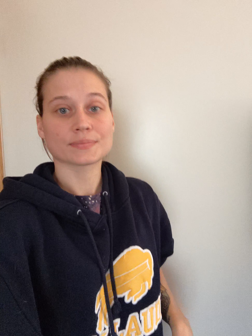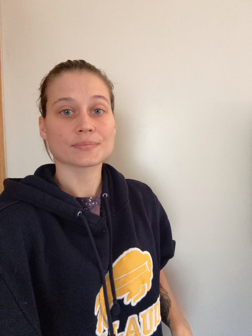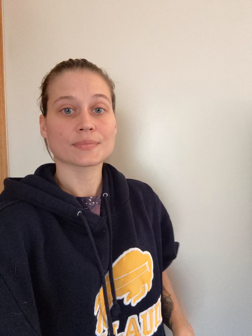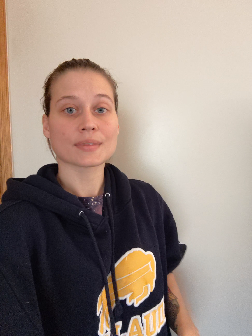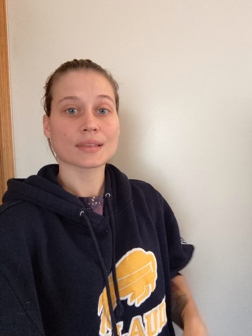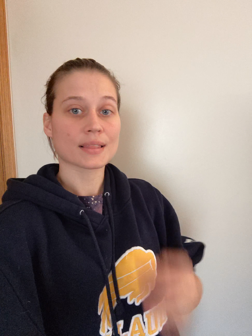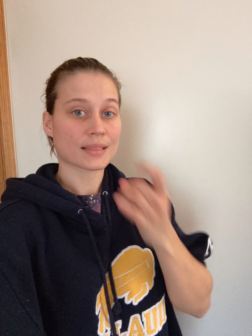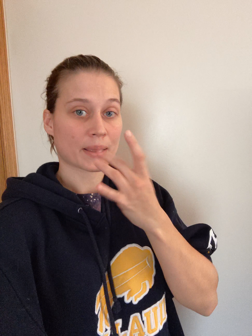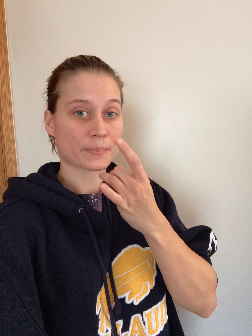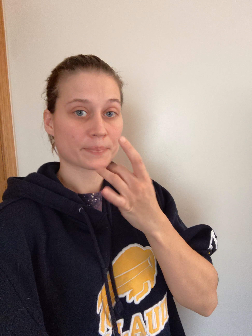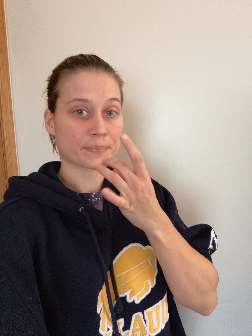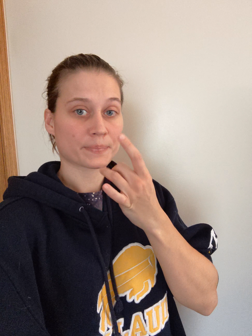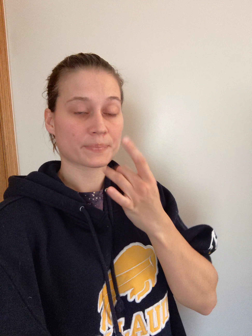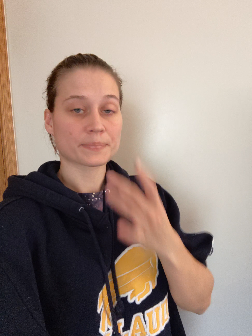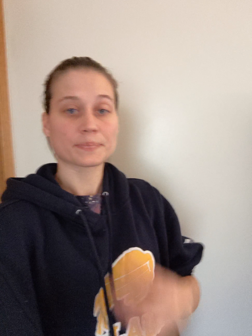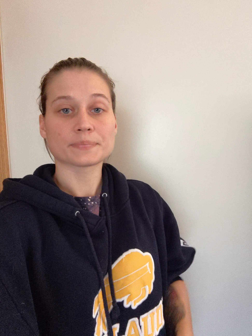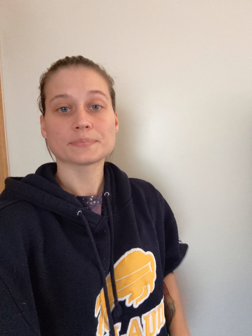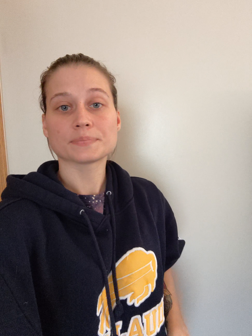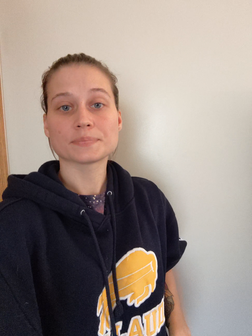lamp